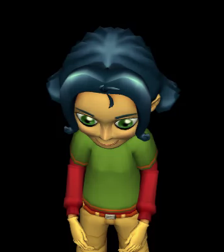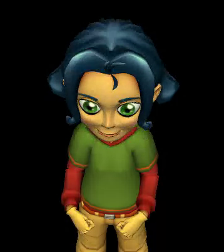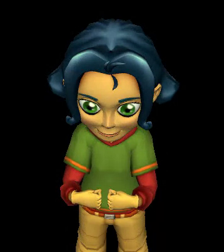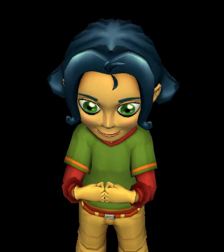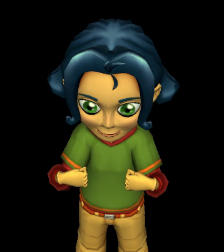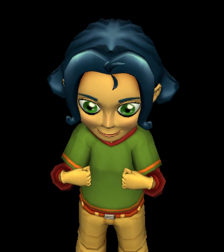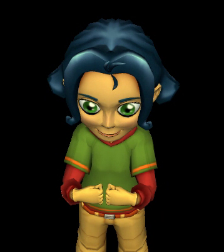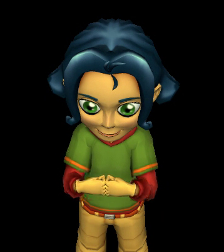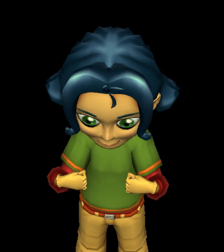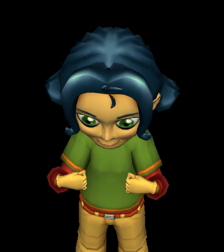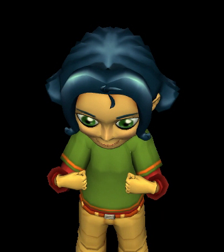خزانة